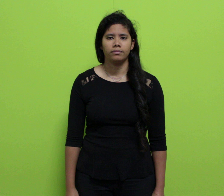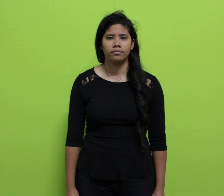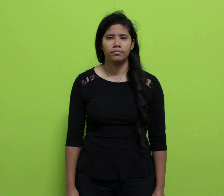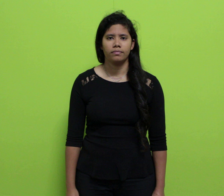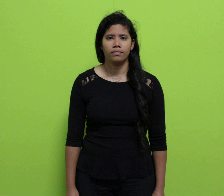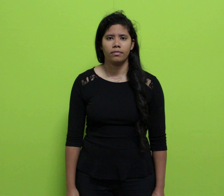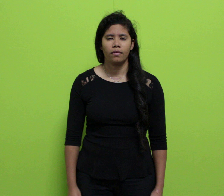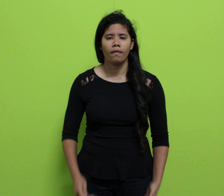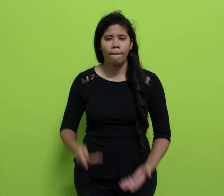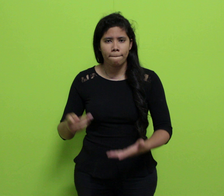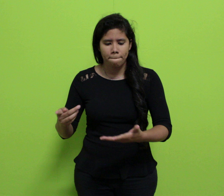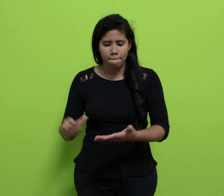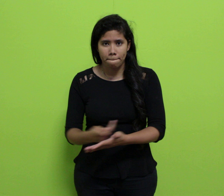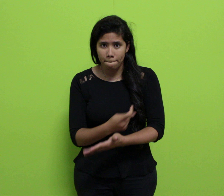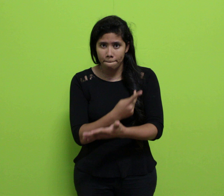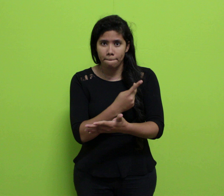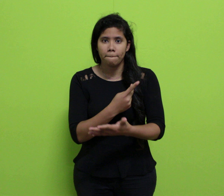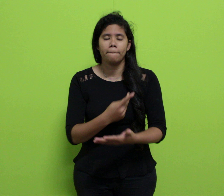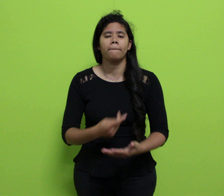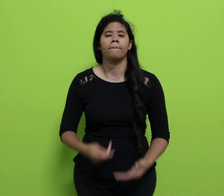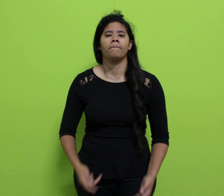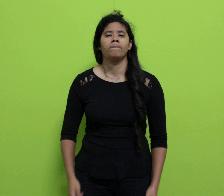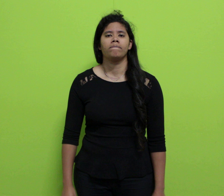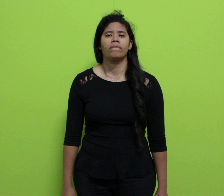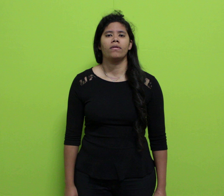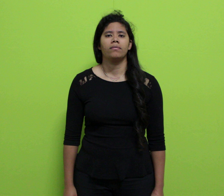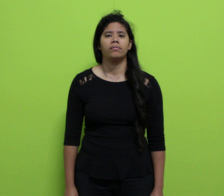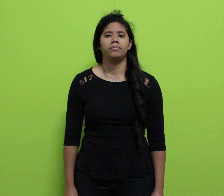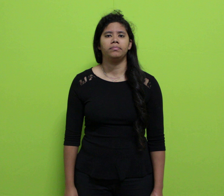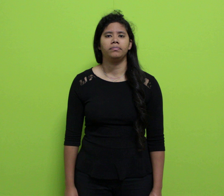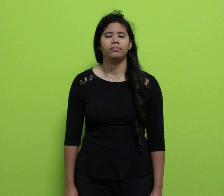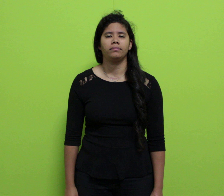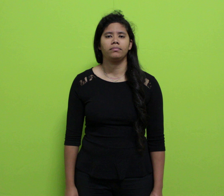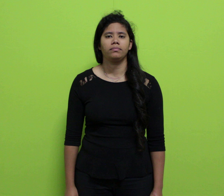acontecer